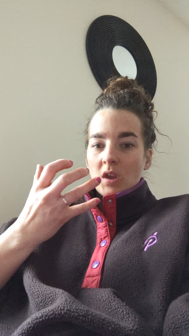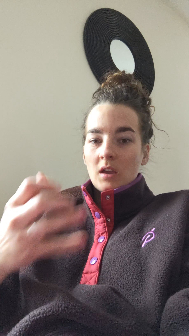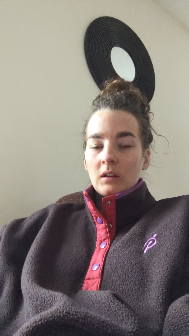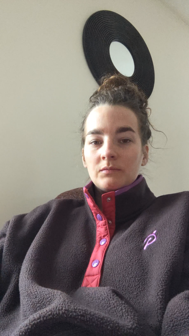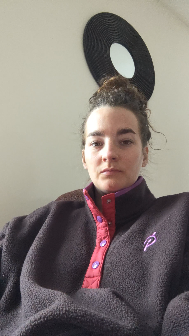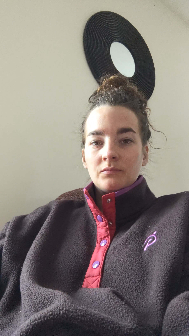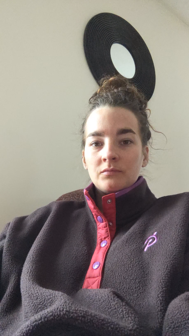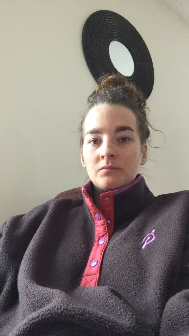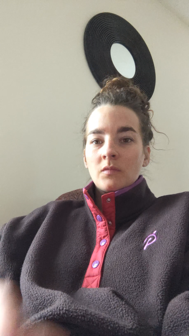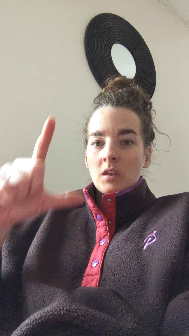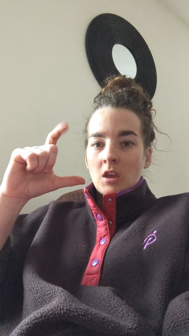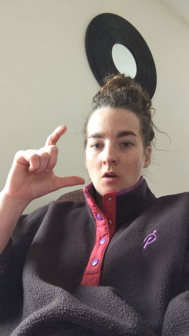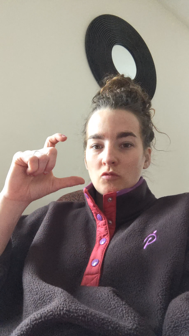camera